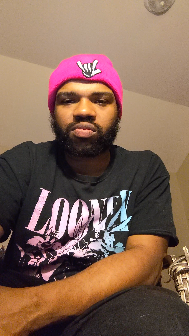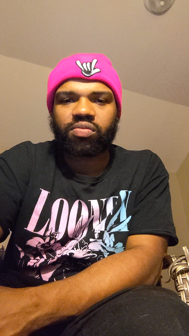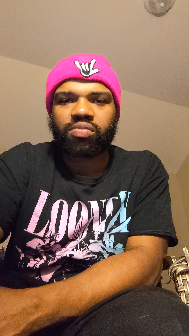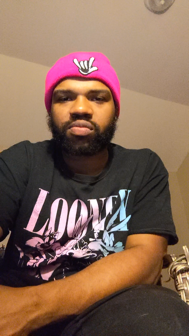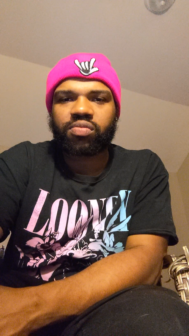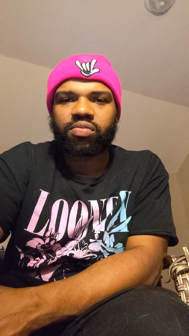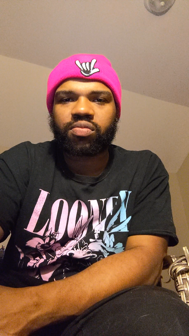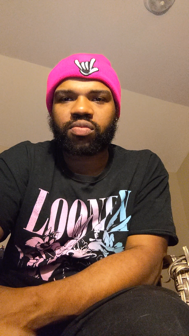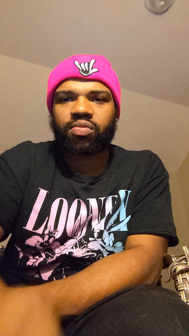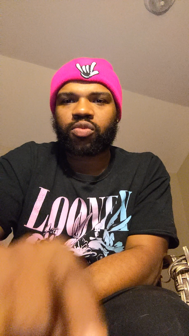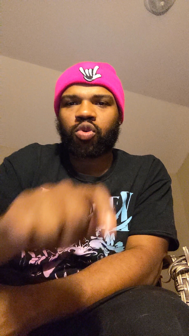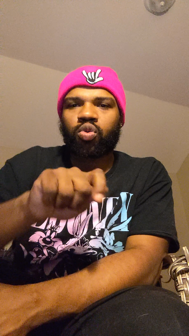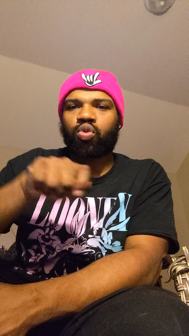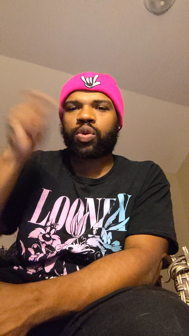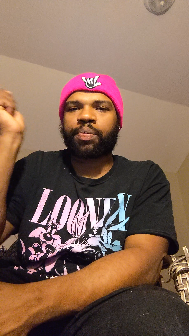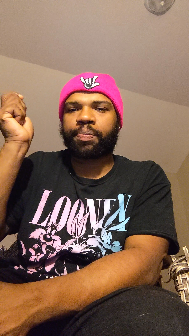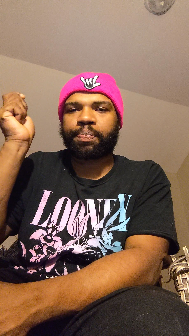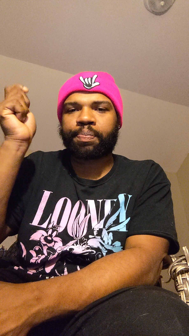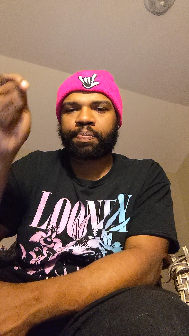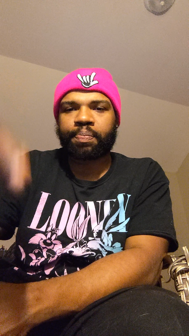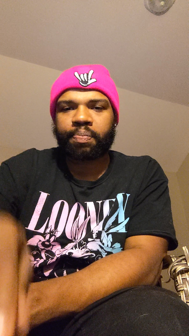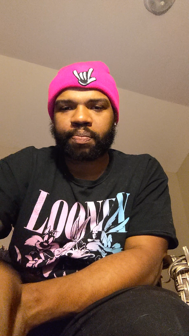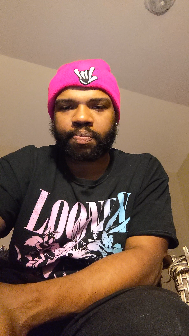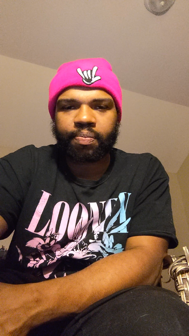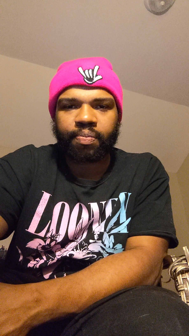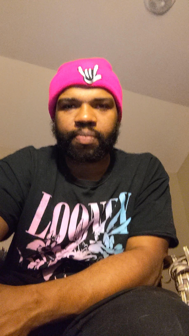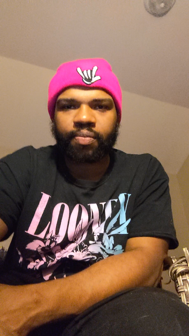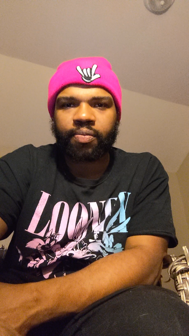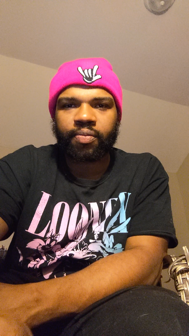rip